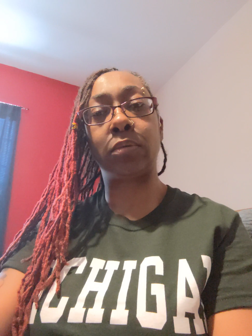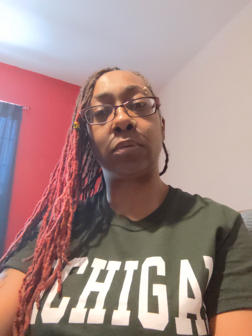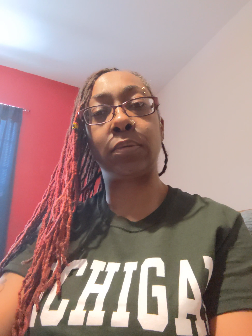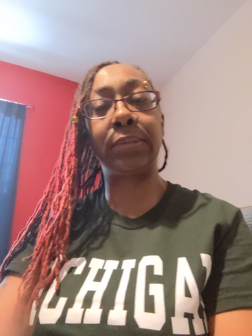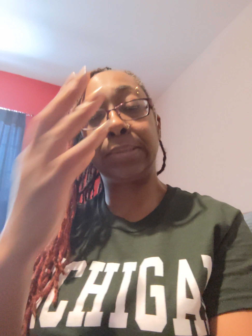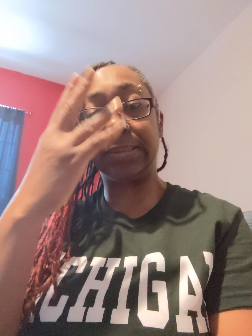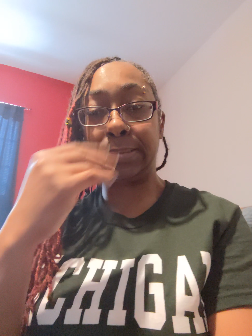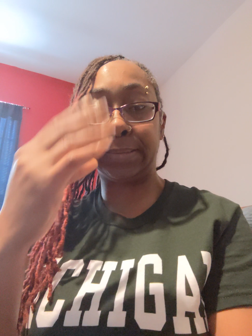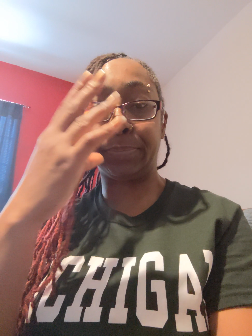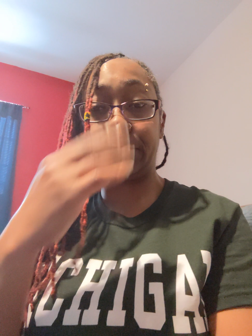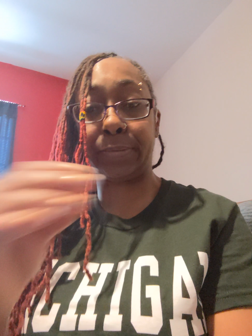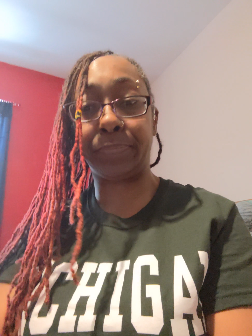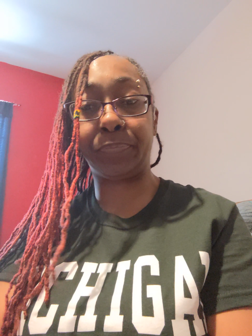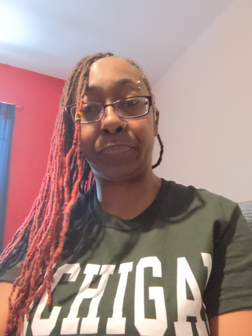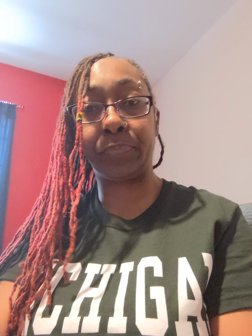sleepy